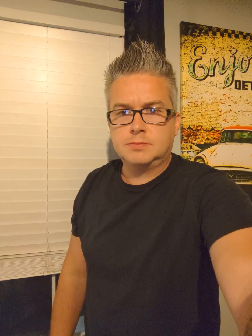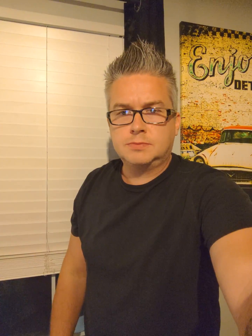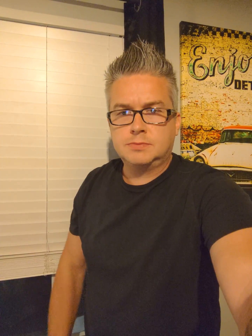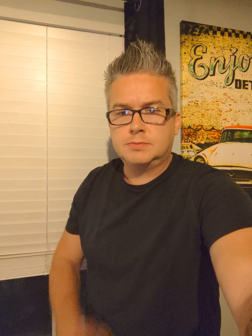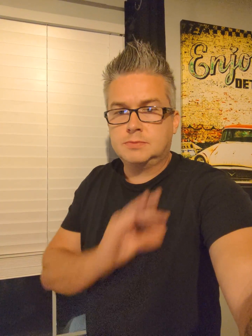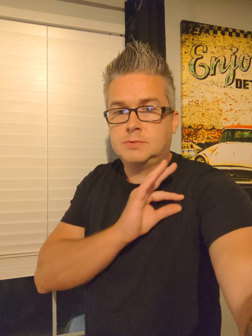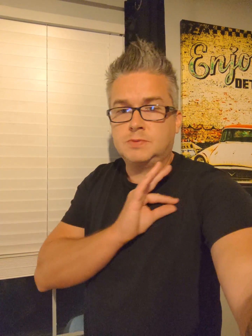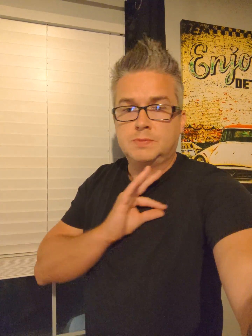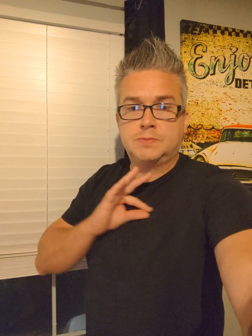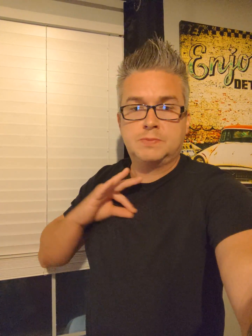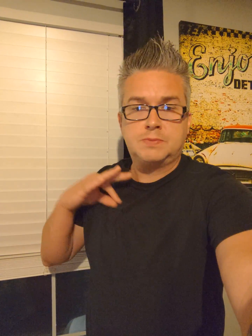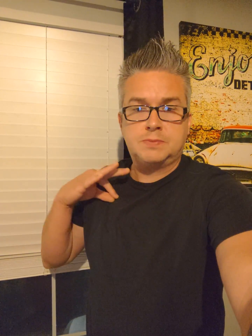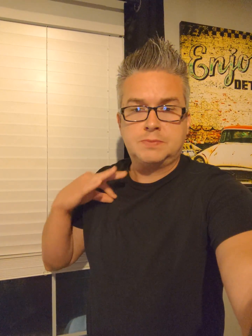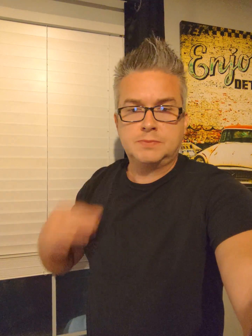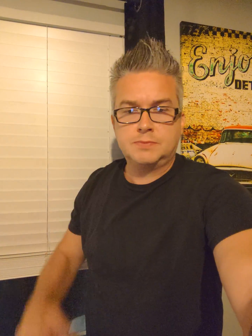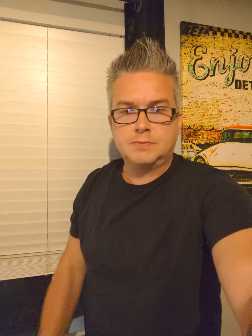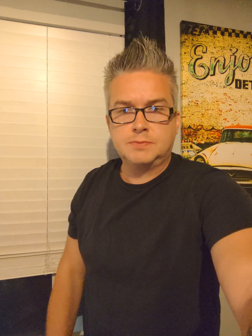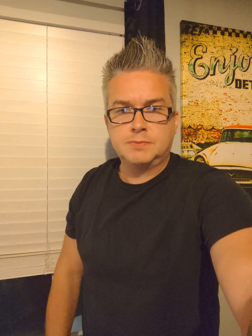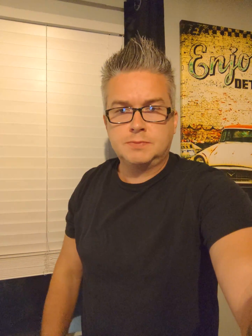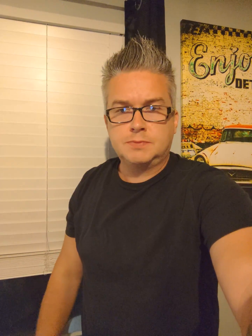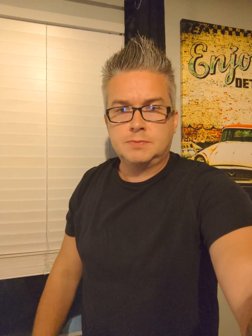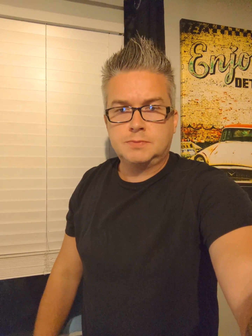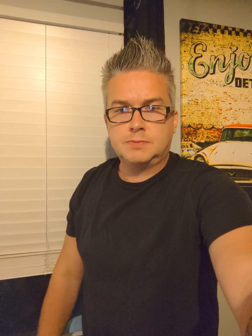beads